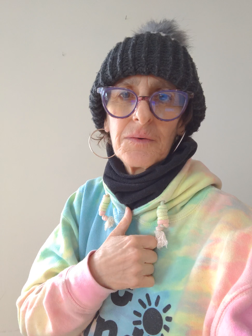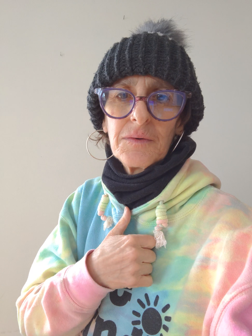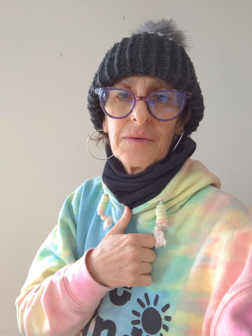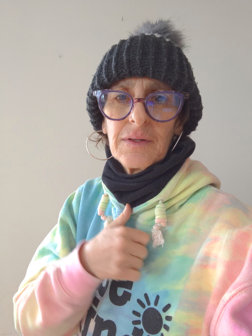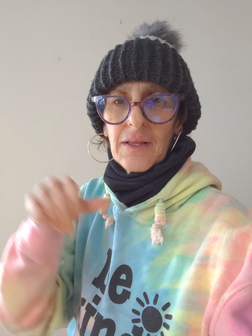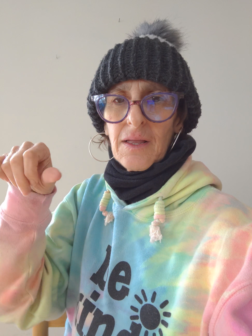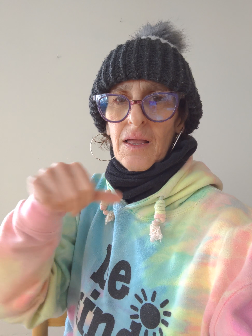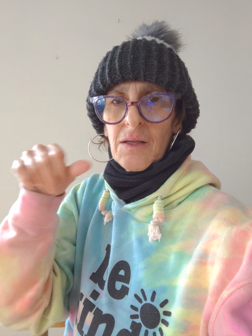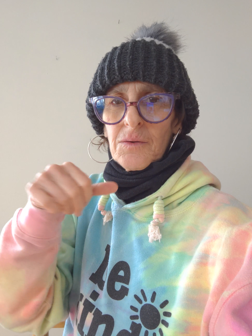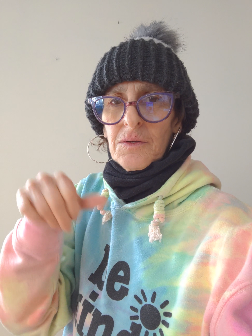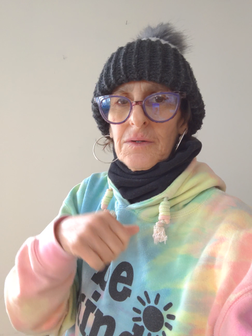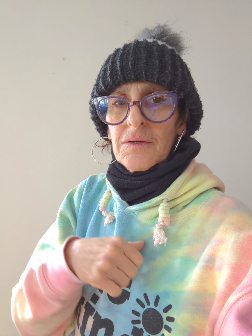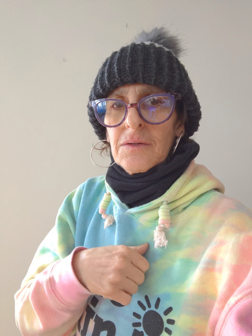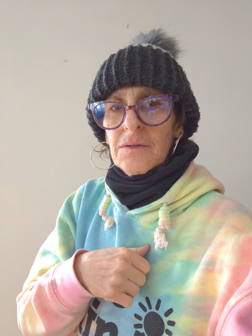carrot